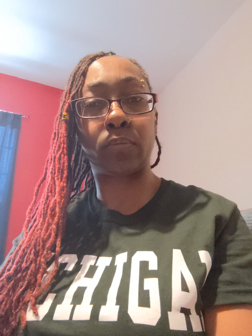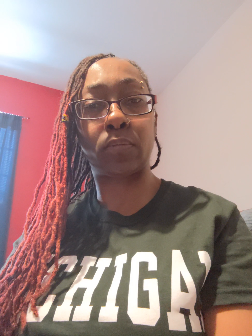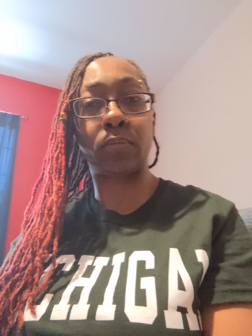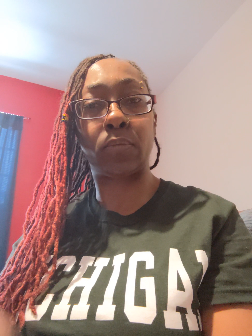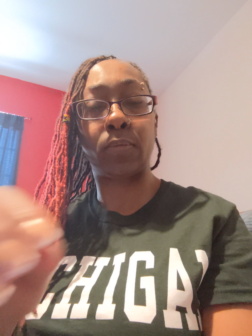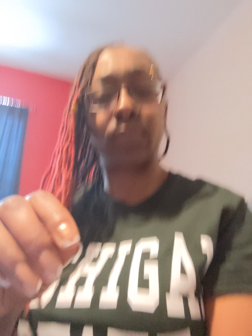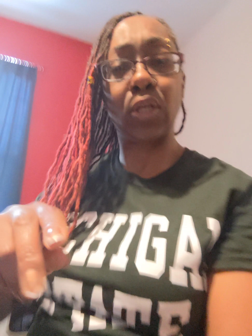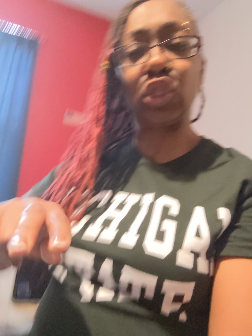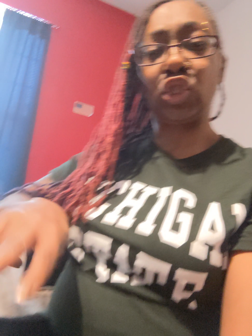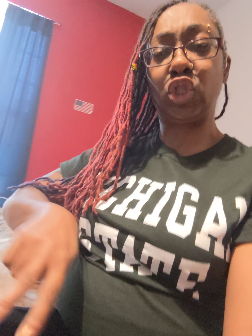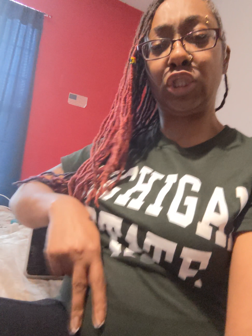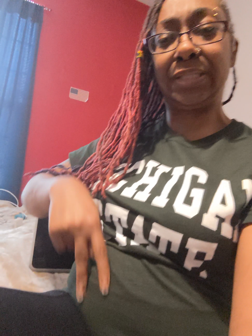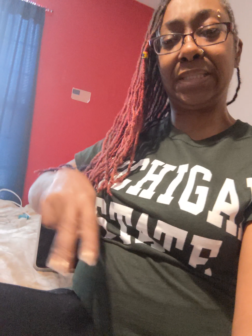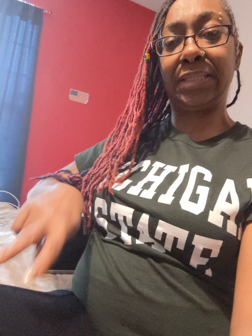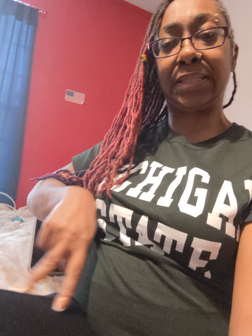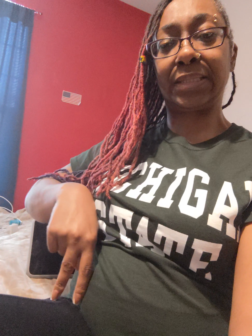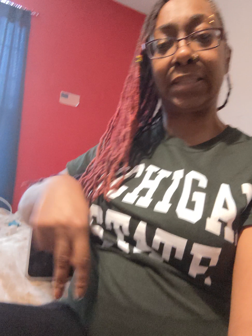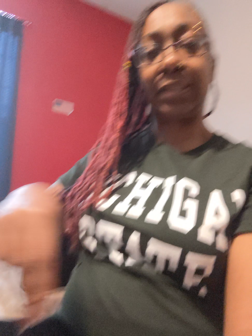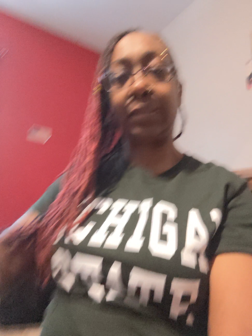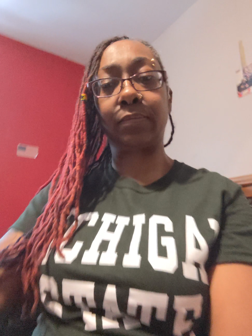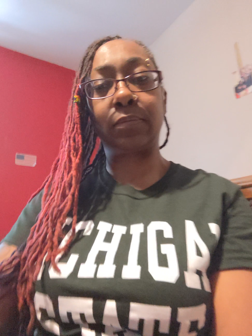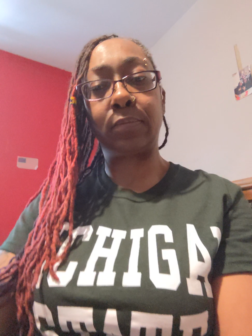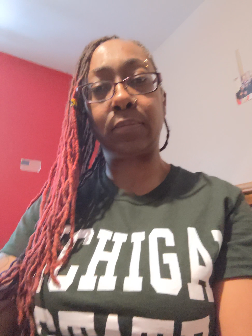jeans